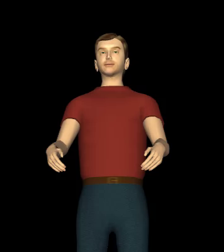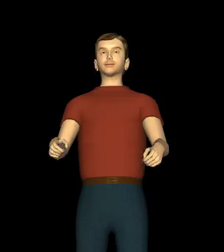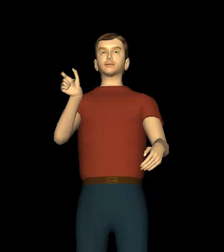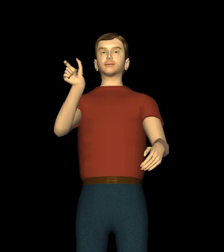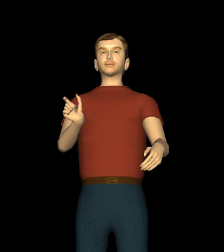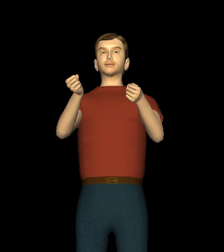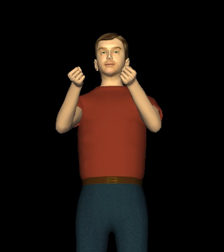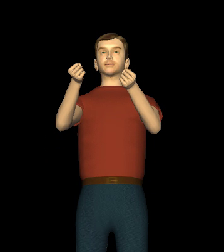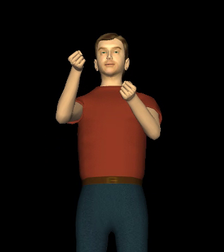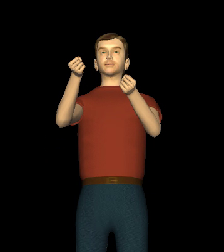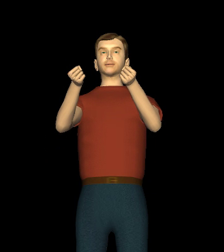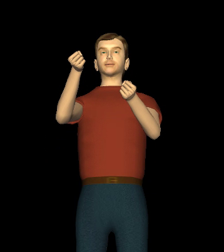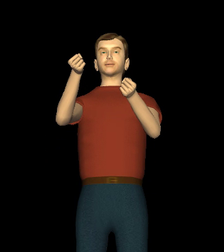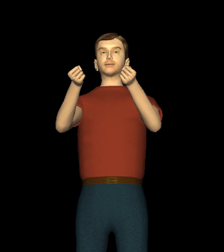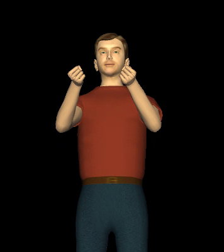سائق